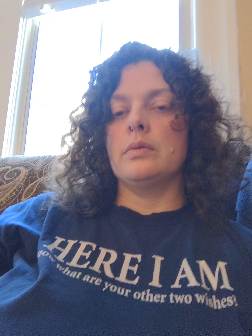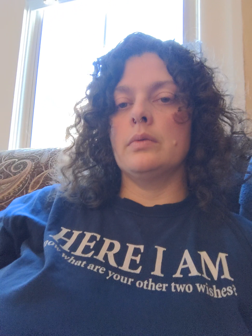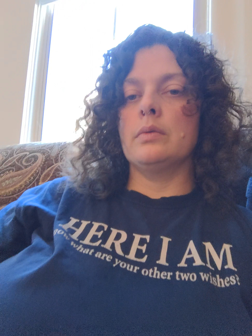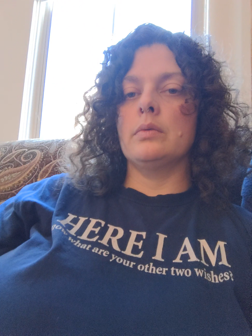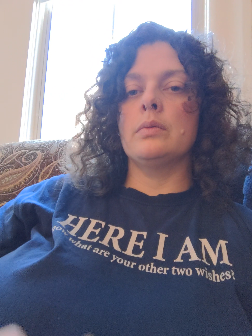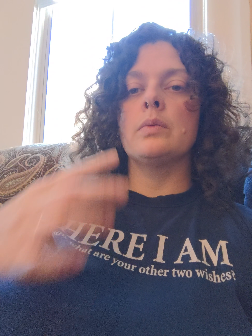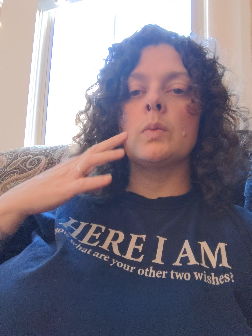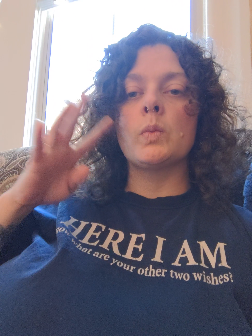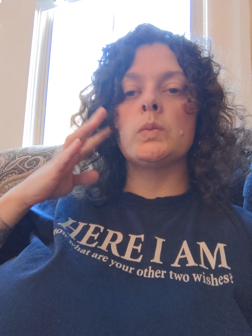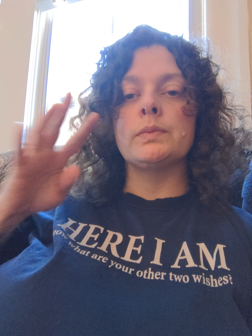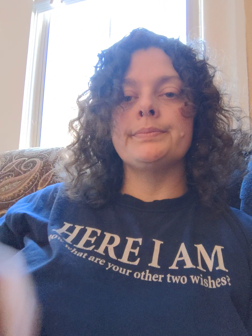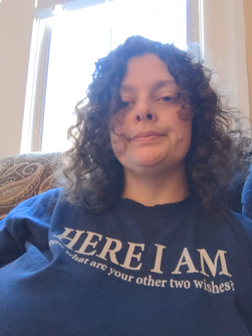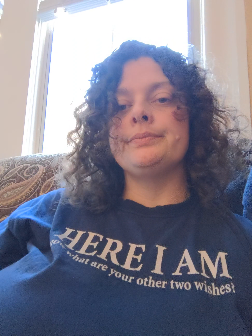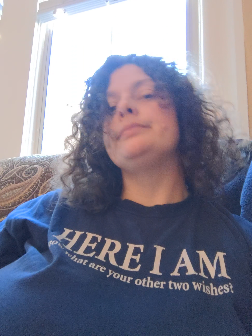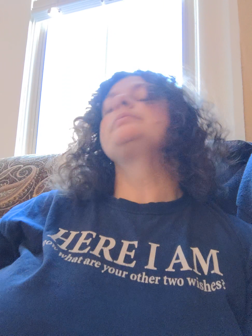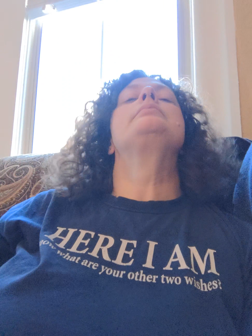noisy